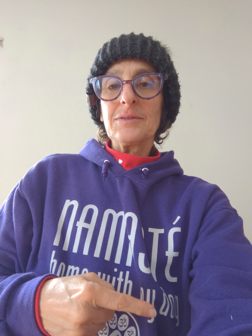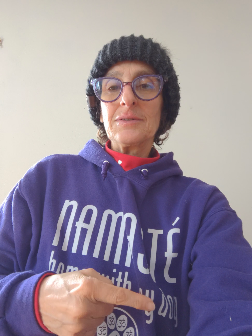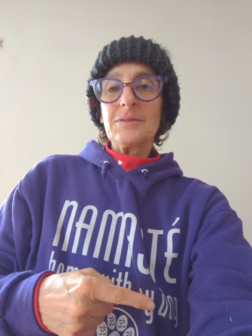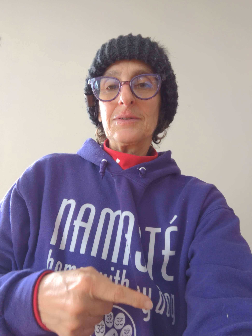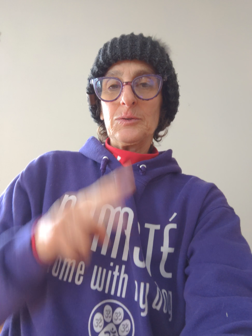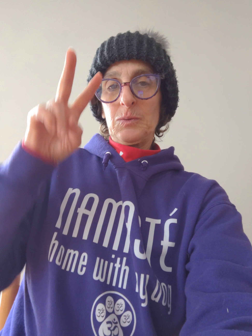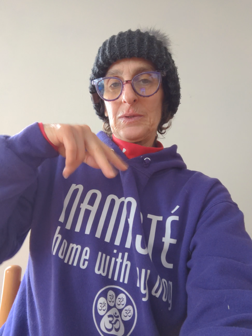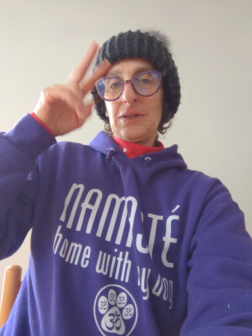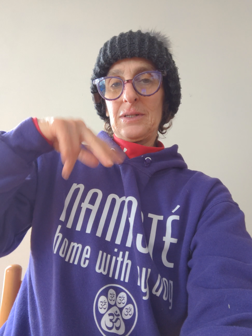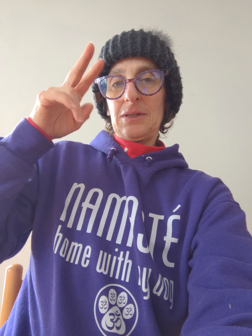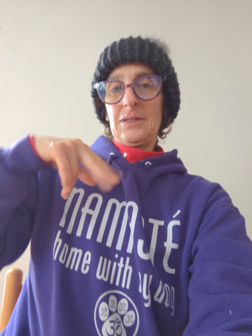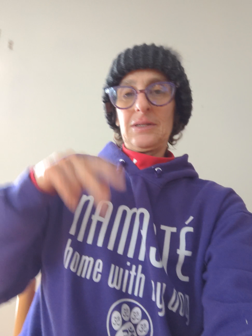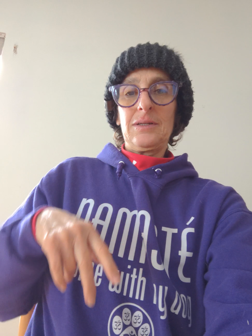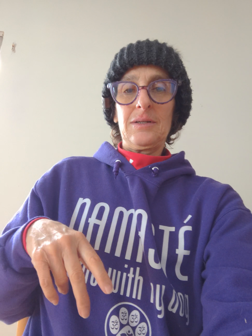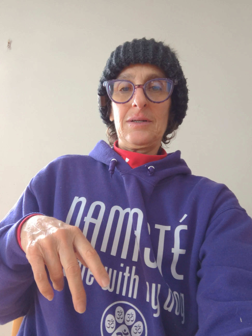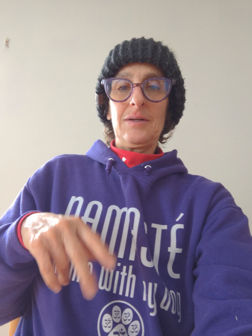read